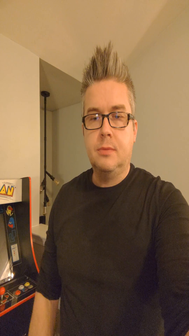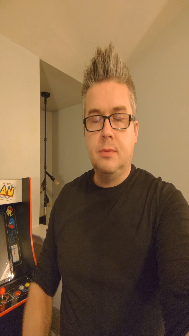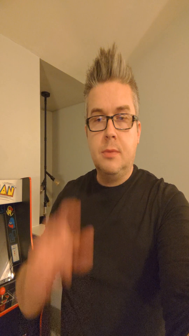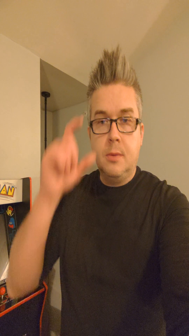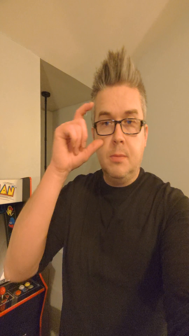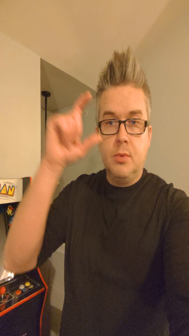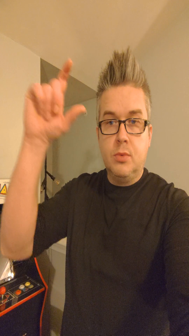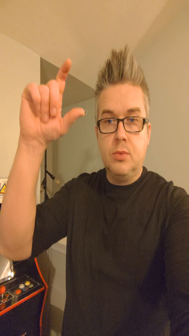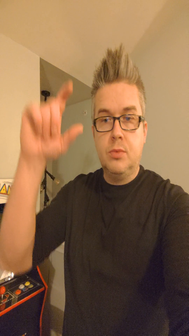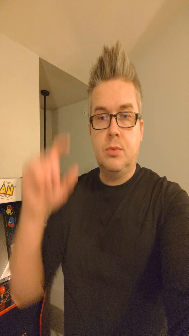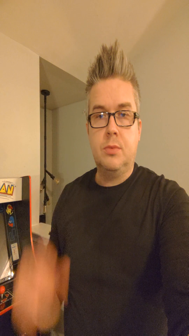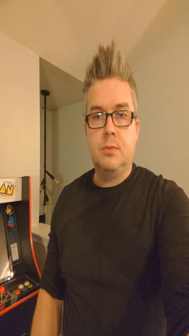moon